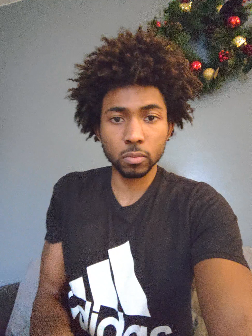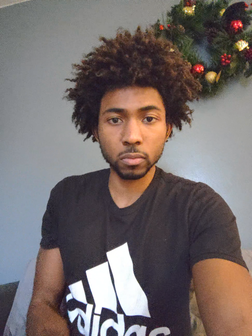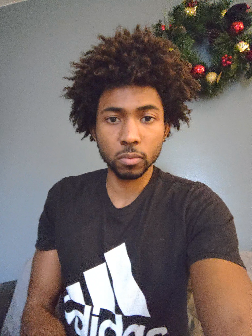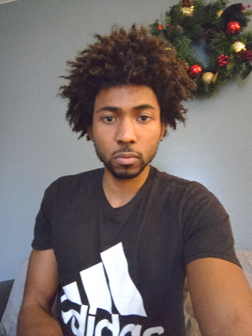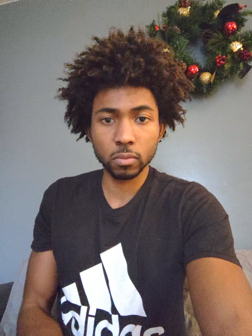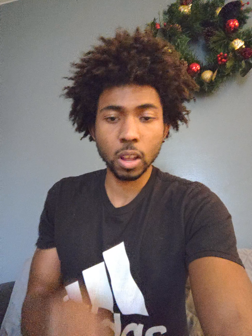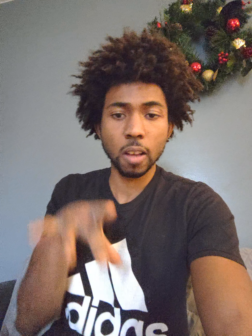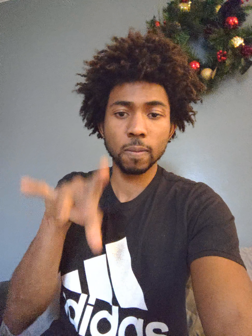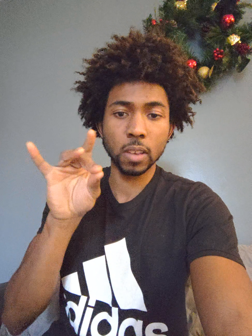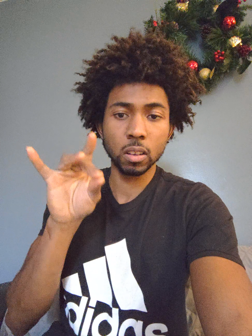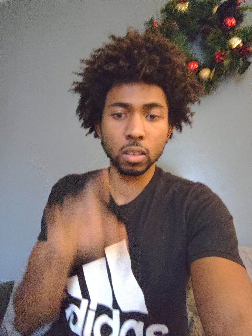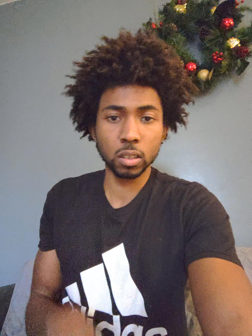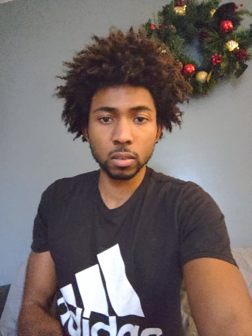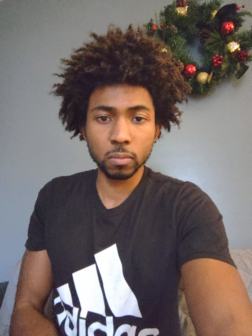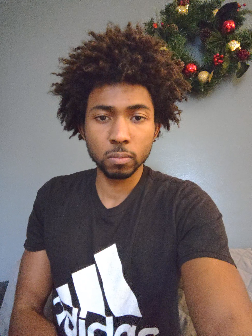find